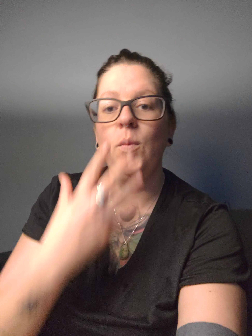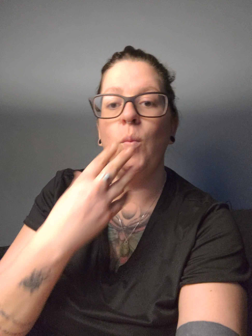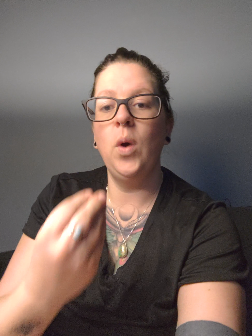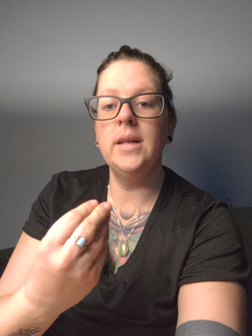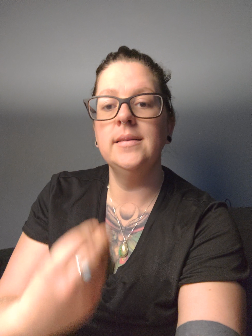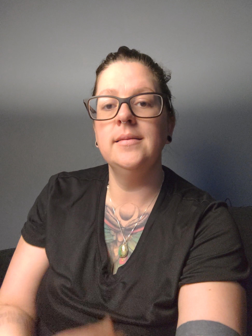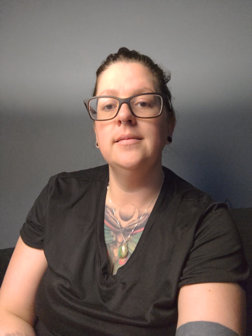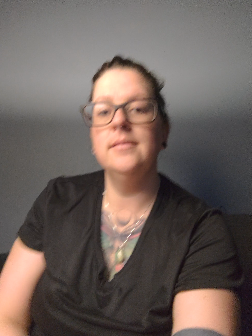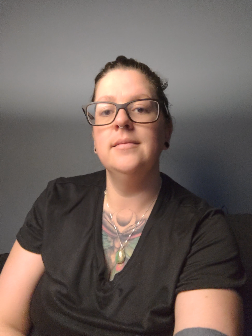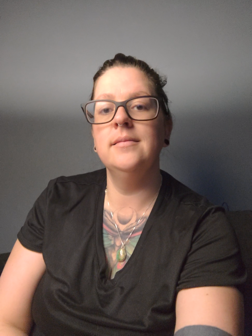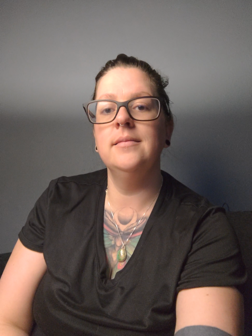wet